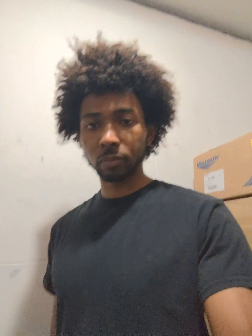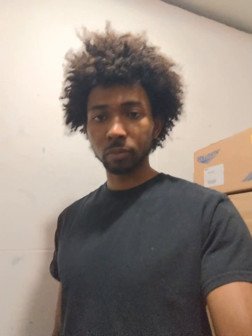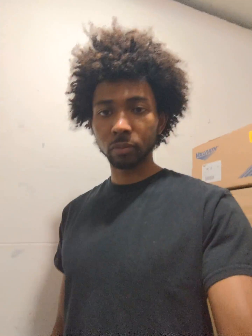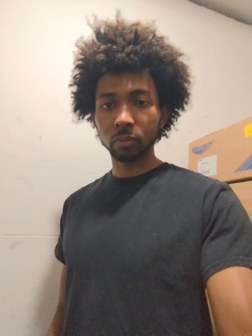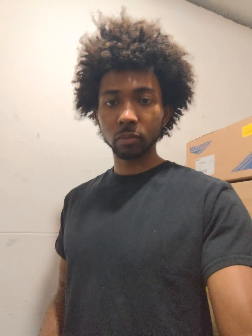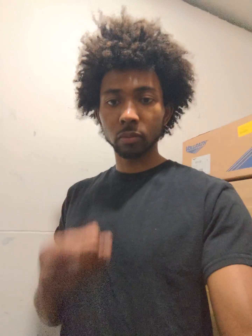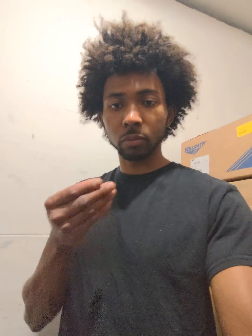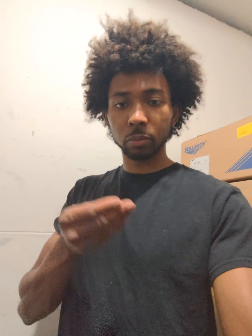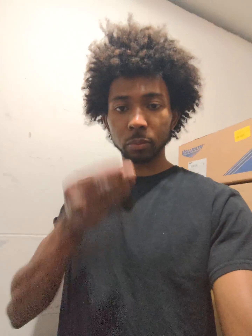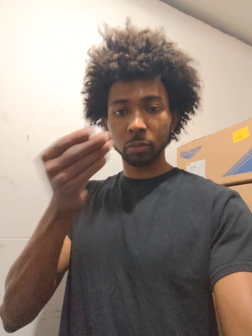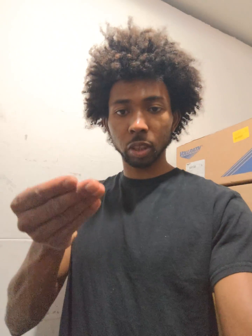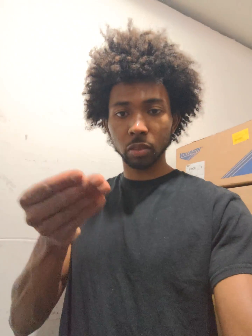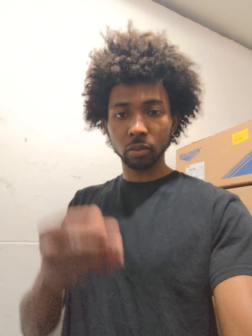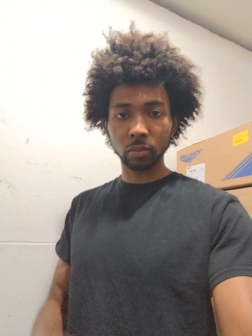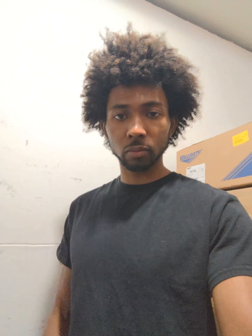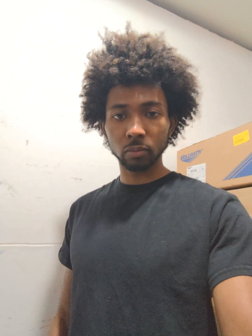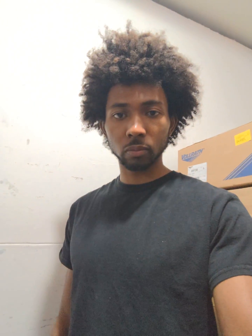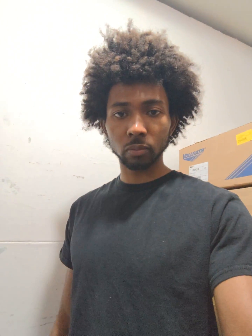buy